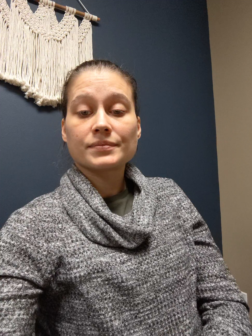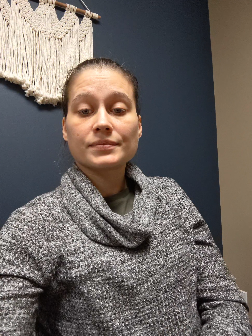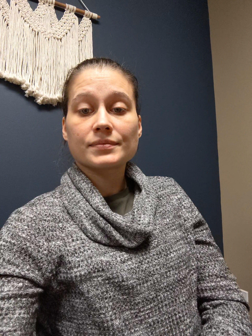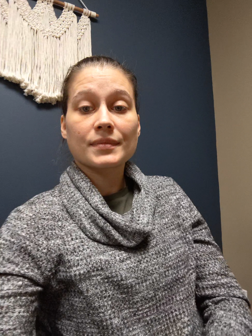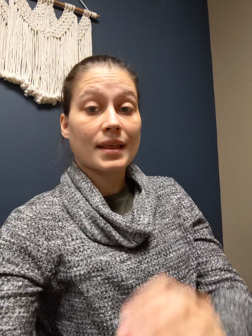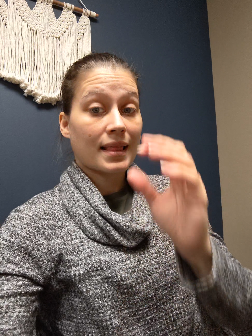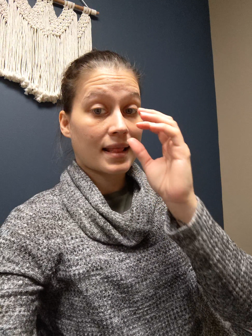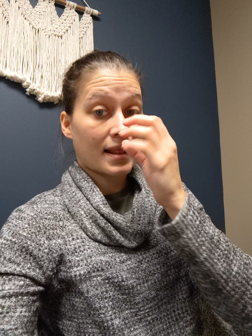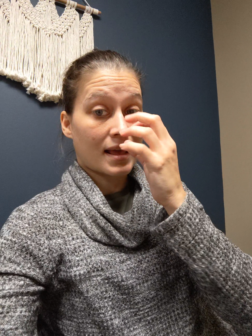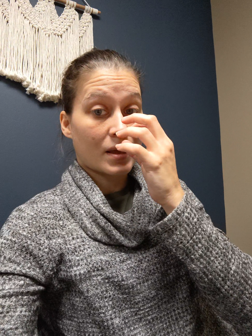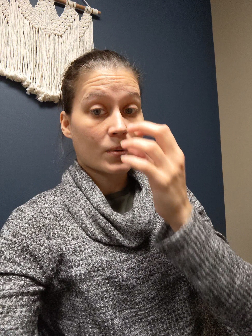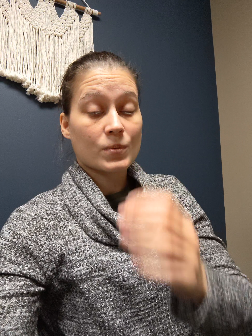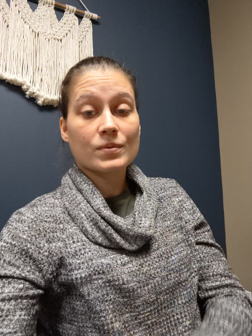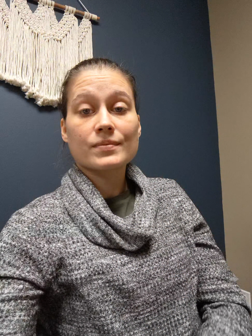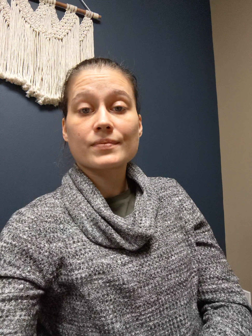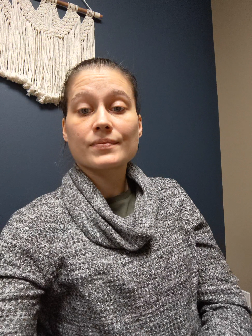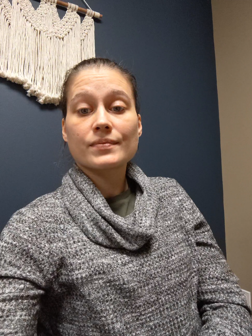clown